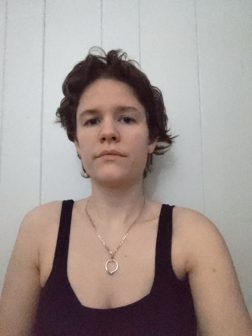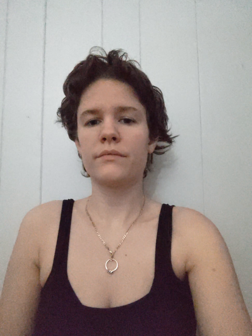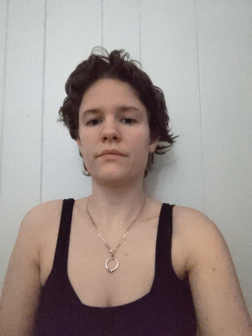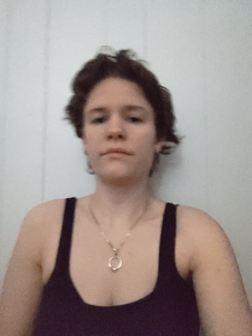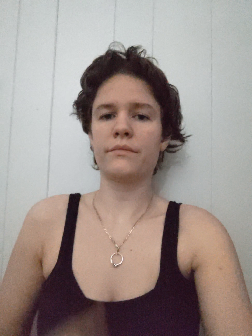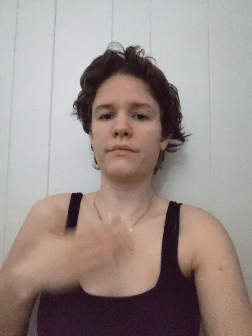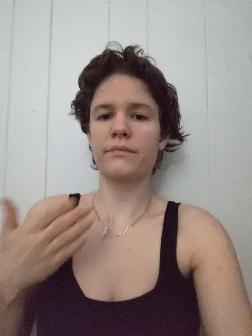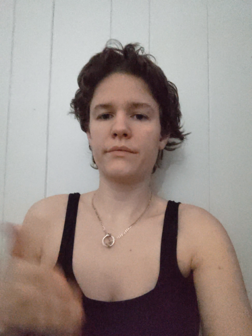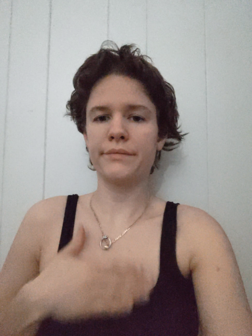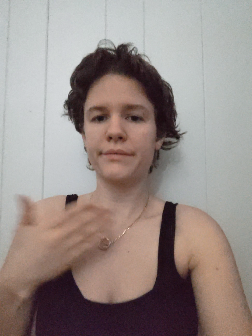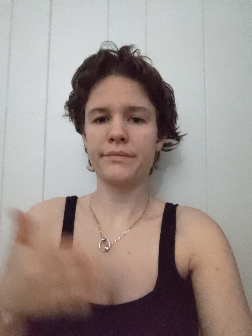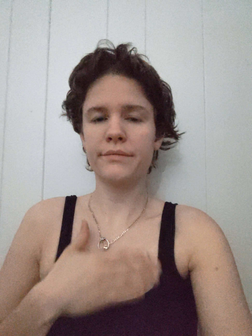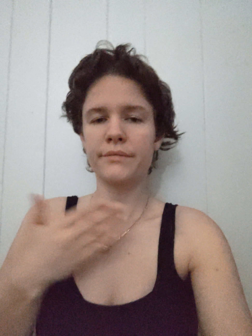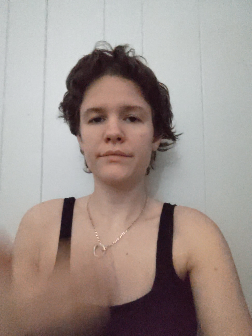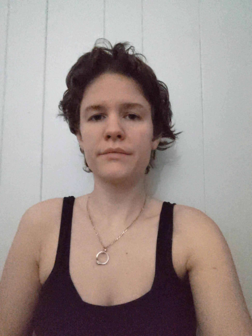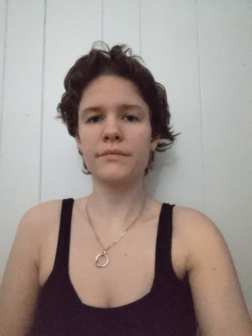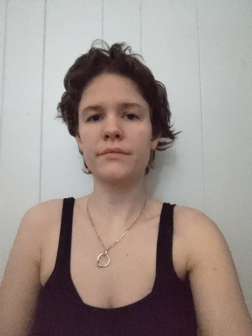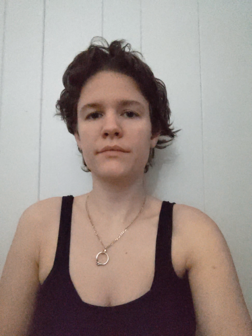happy